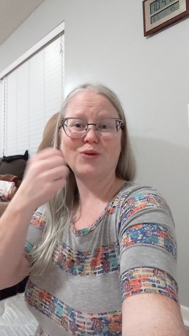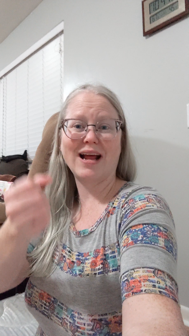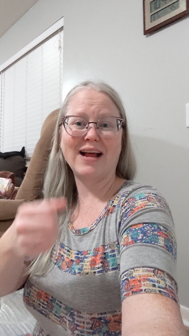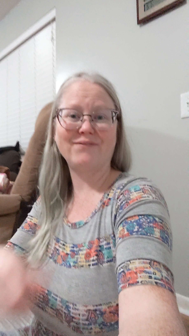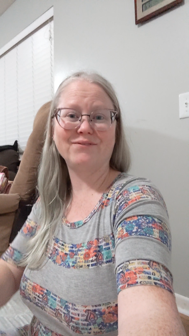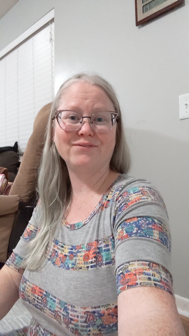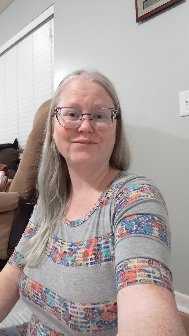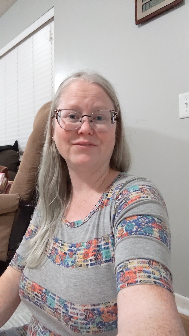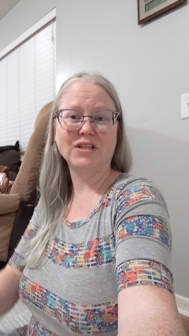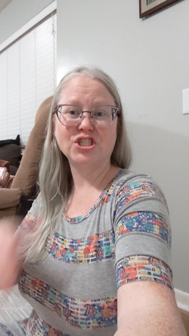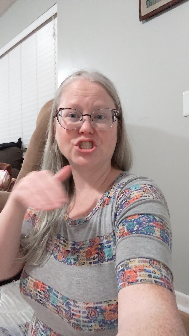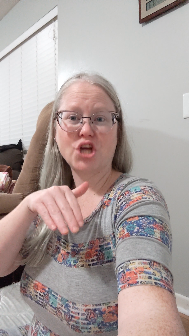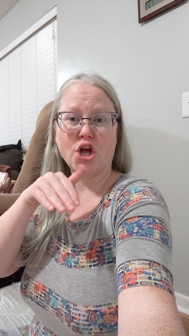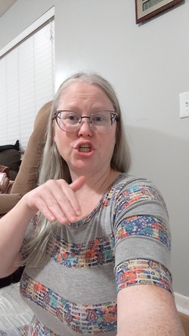doctor